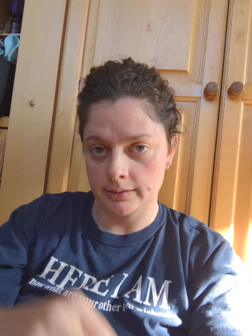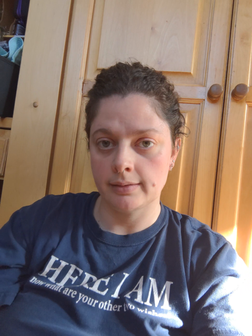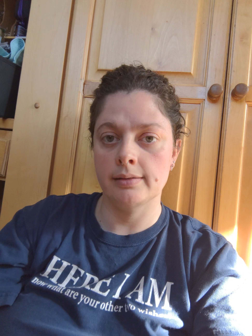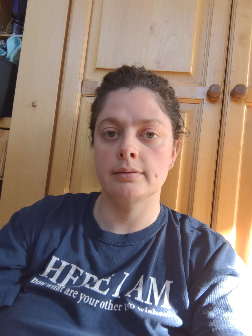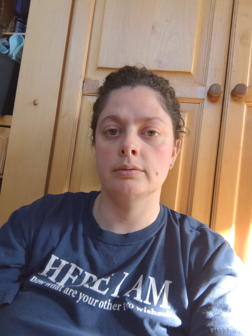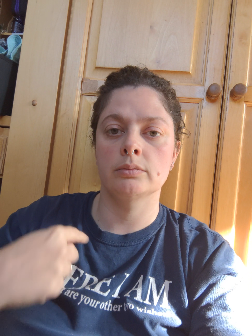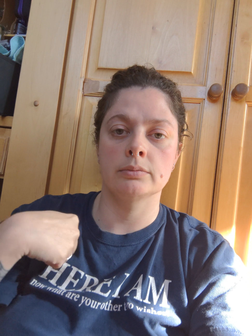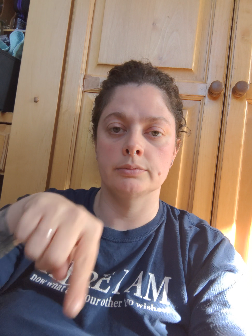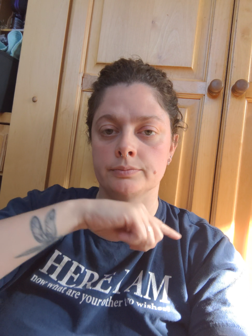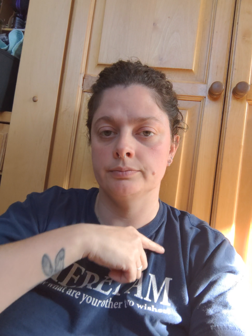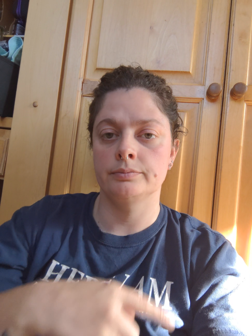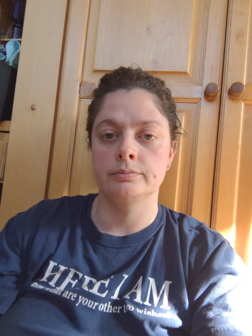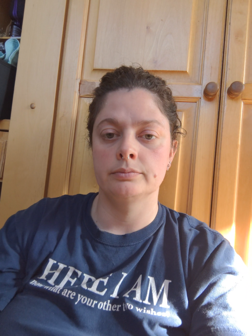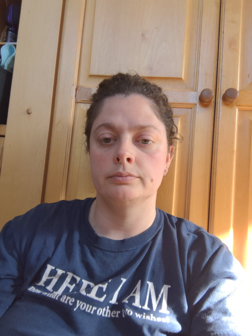we